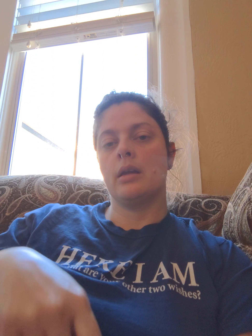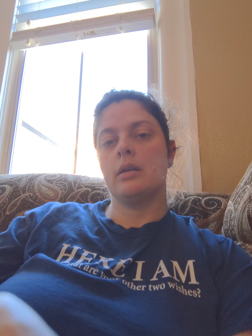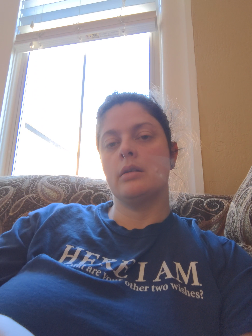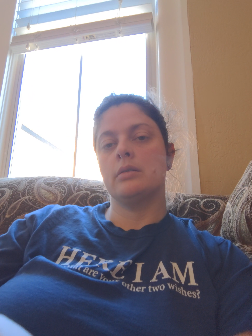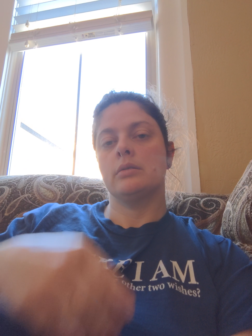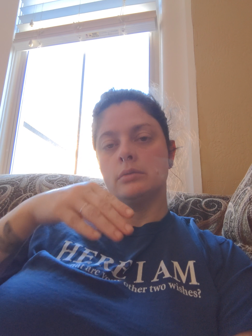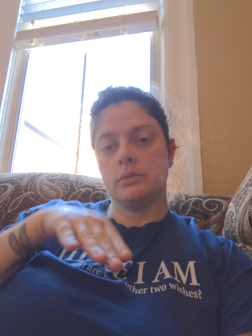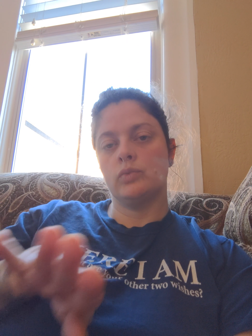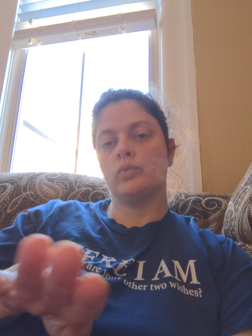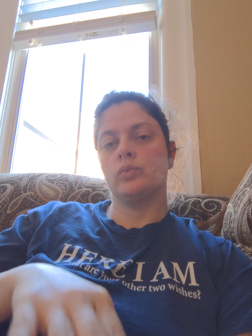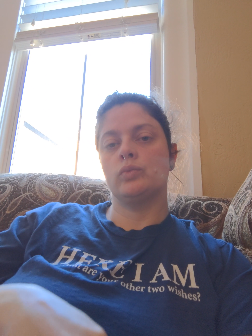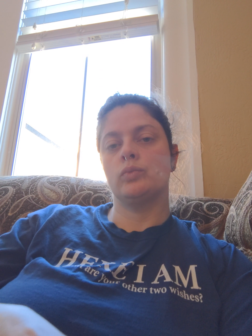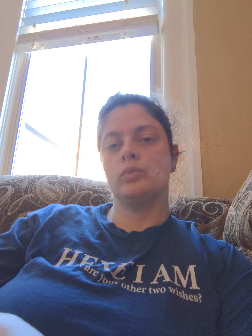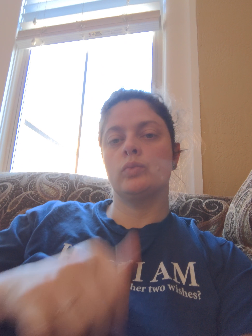into